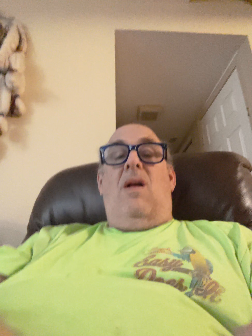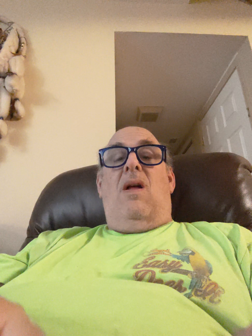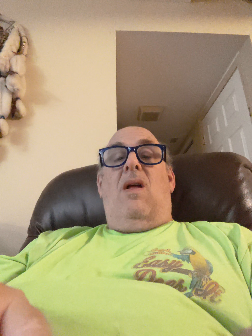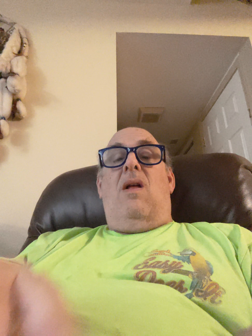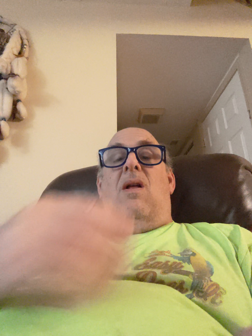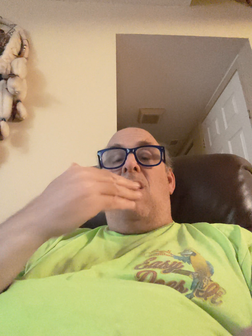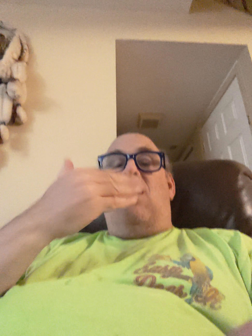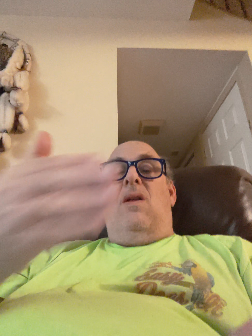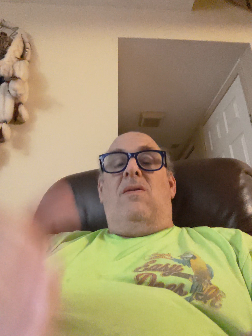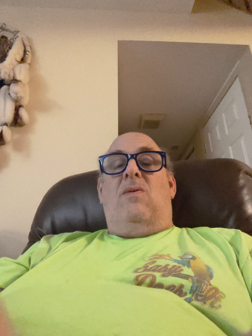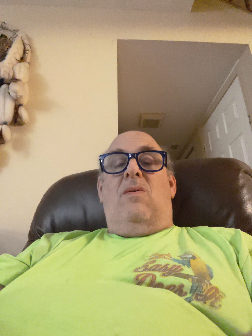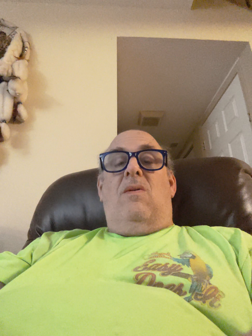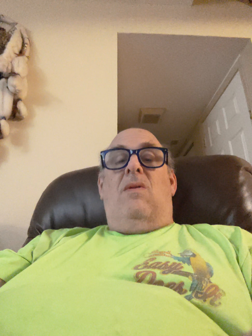thank you